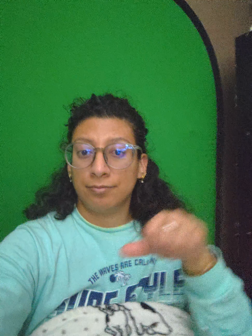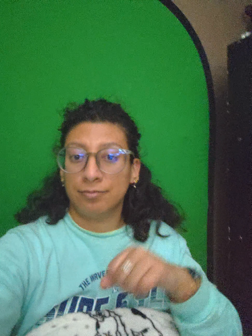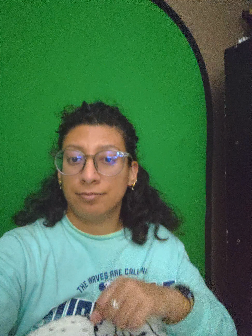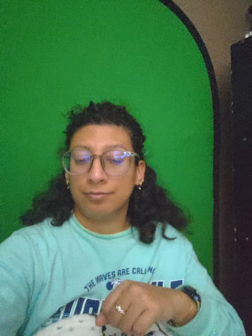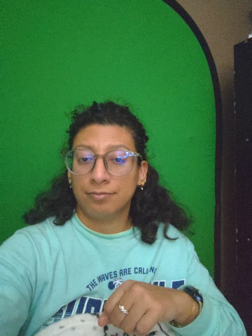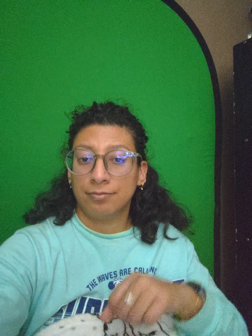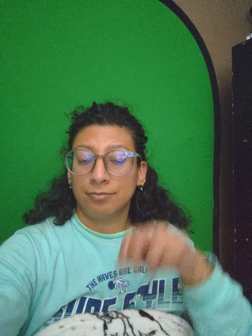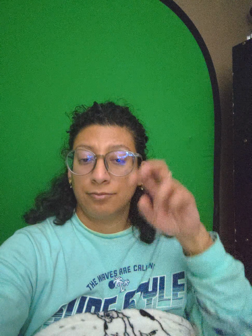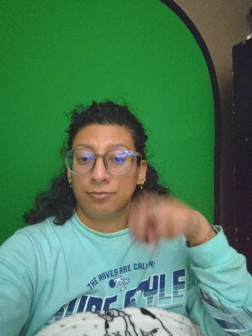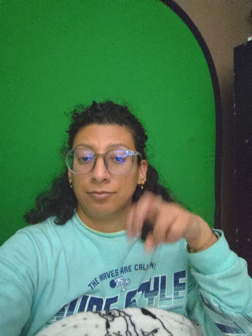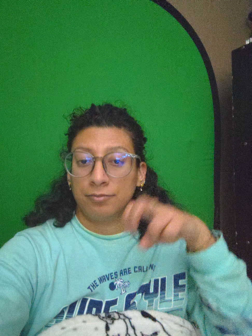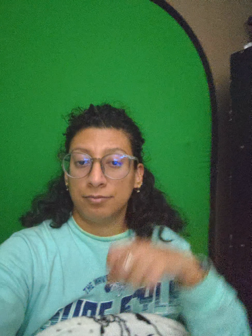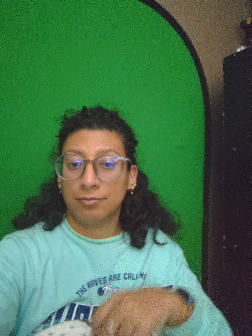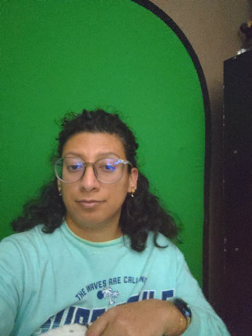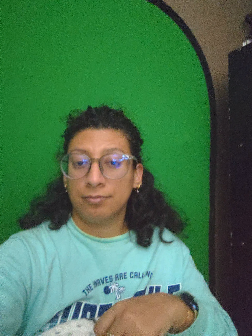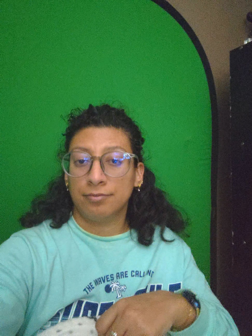chair